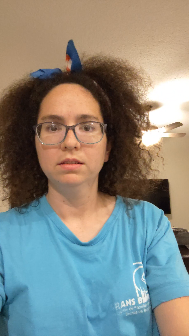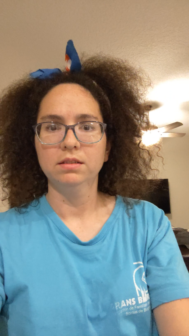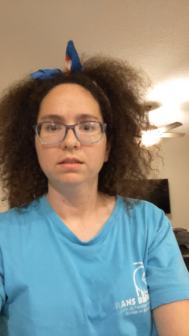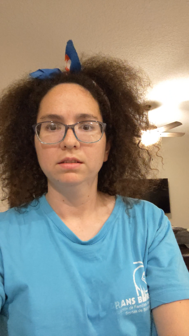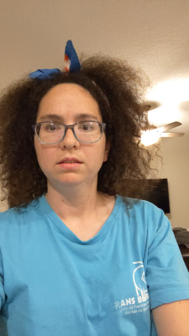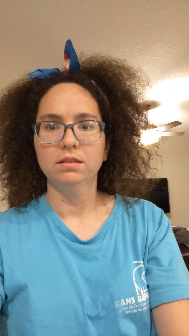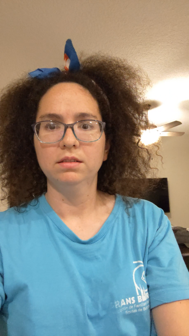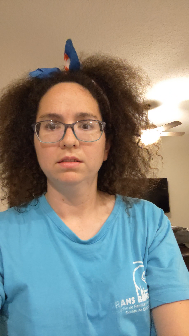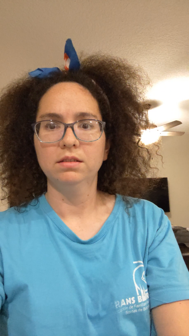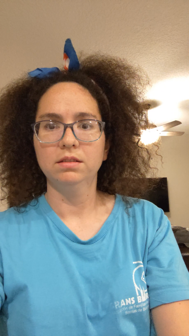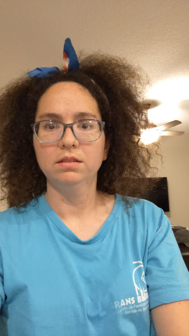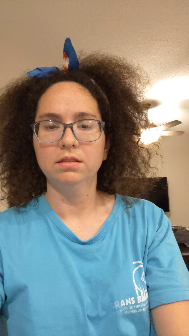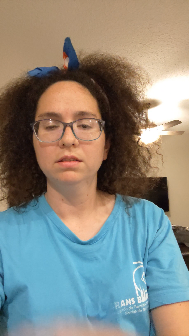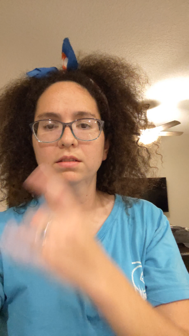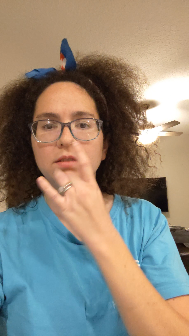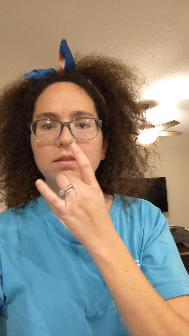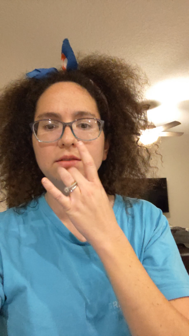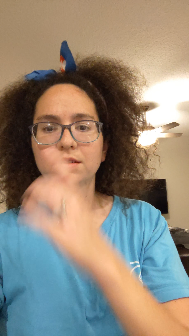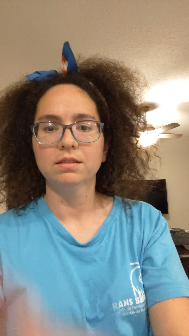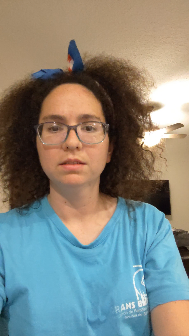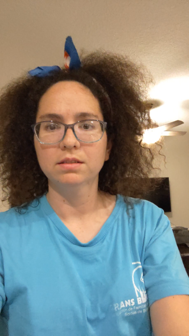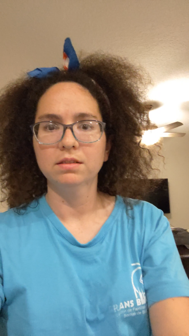light bulb